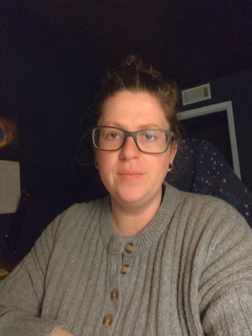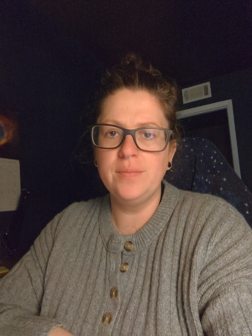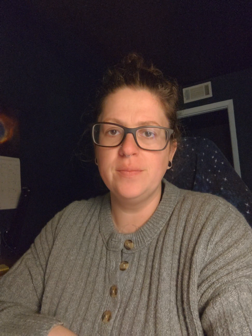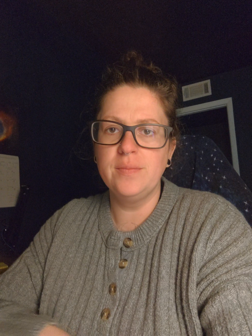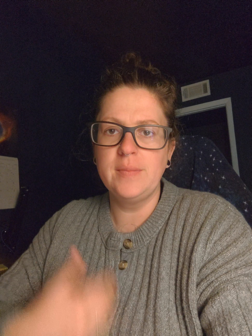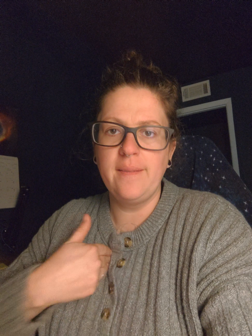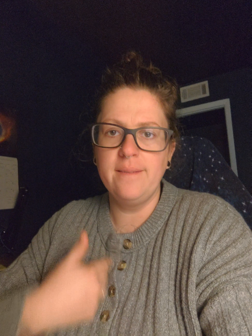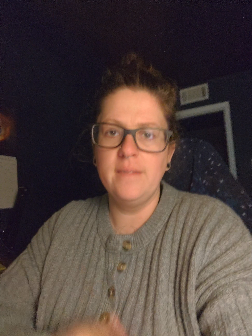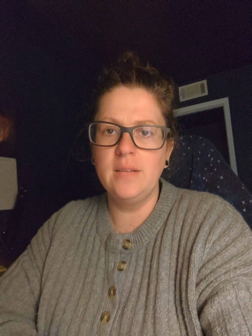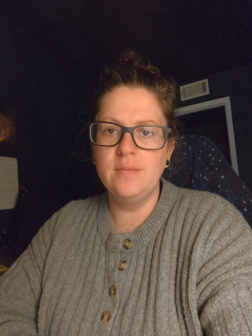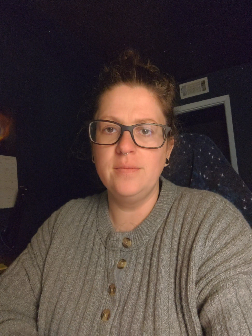have